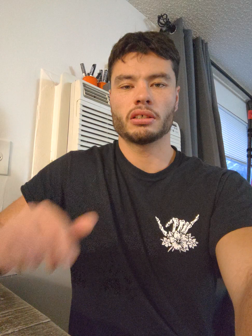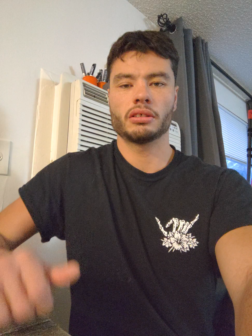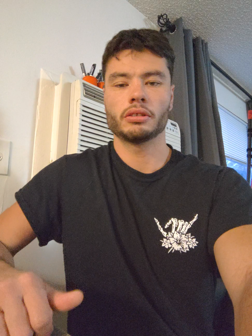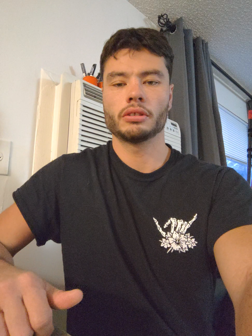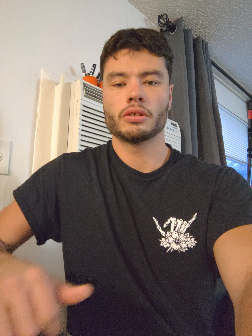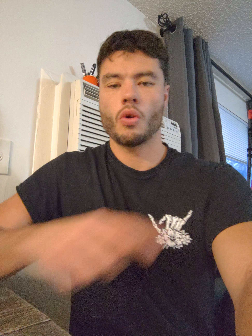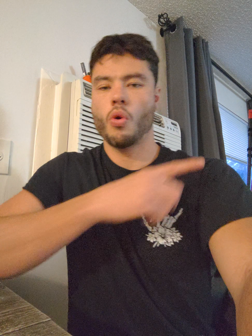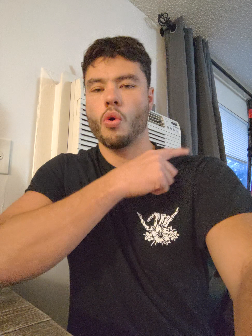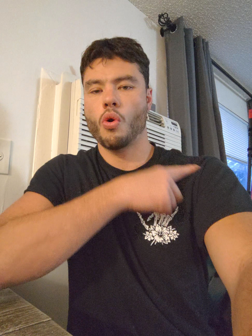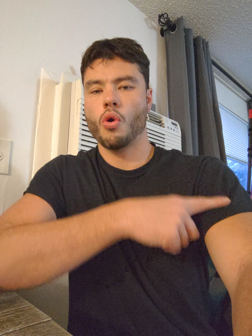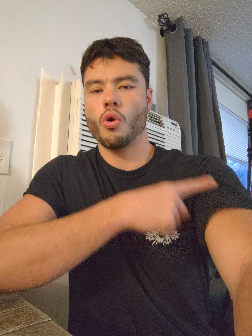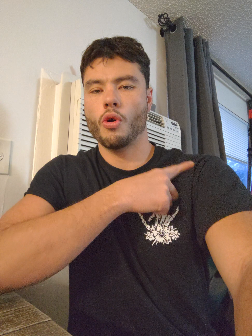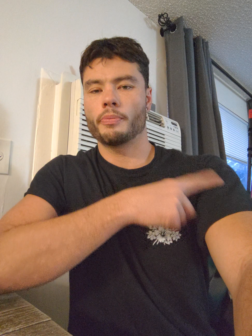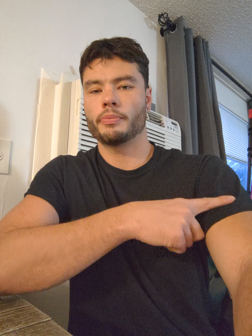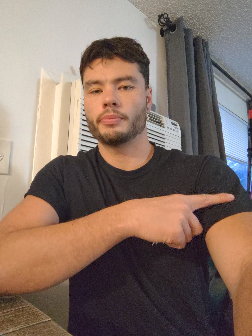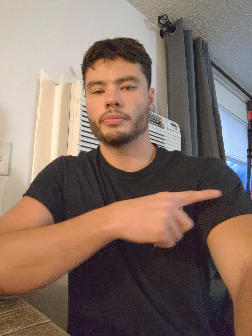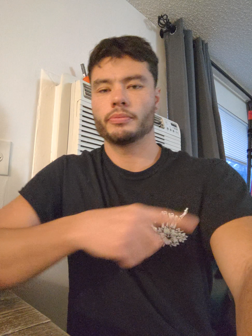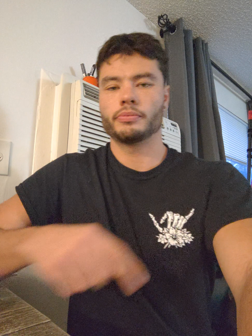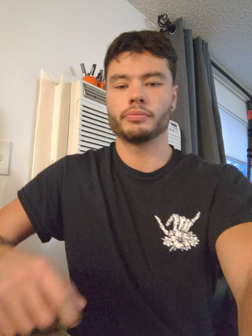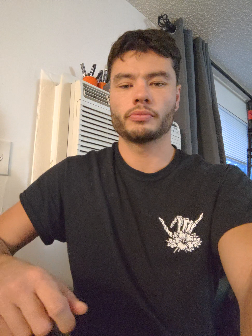arm